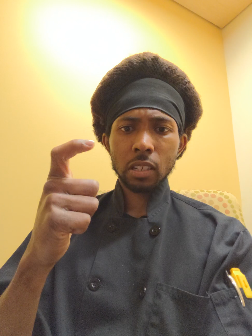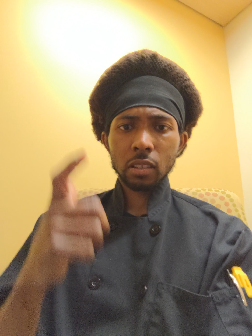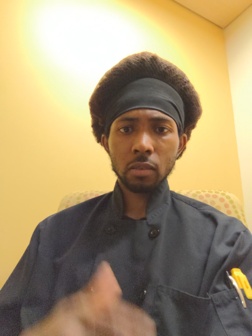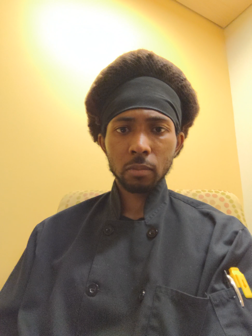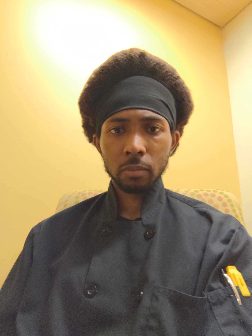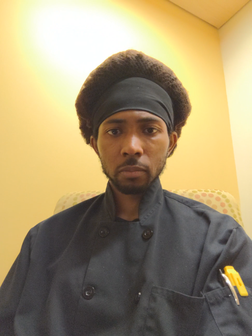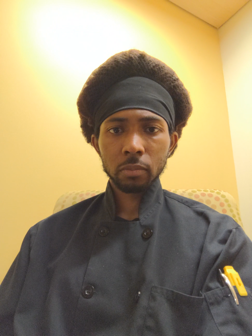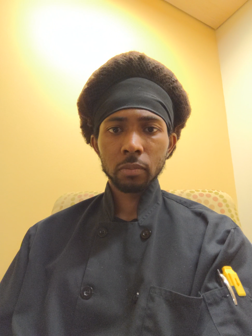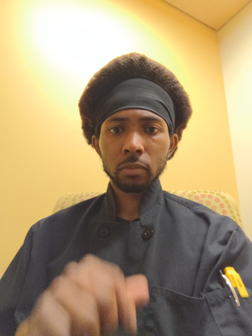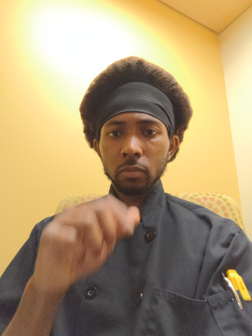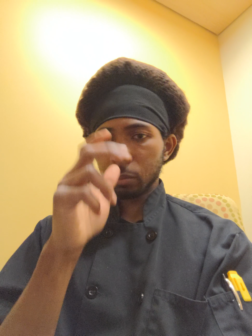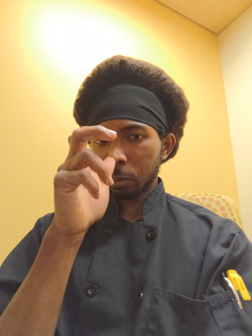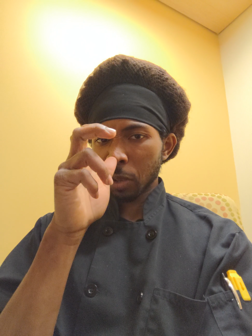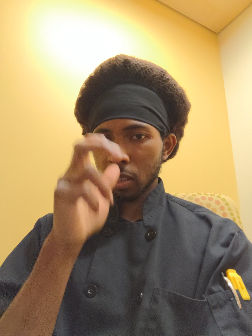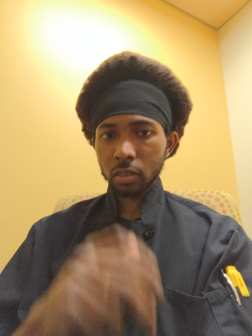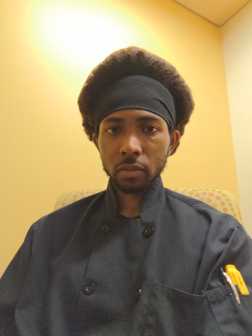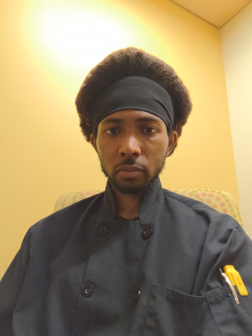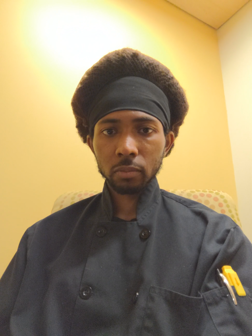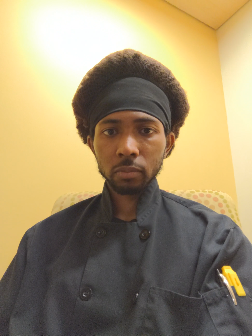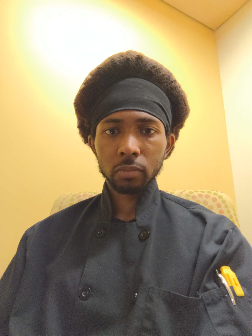ant